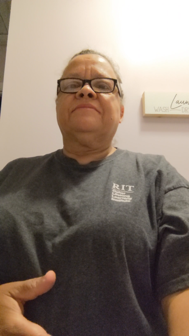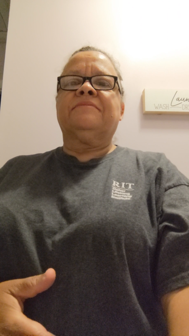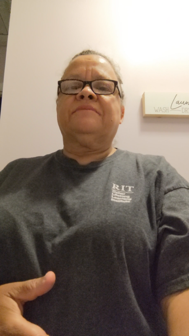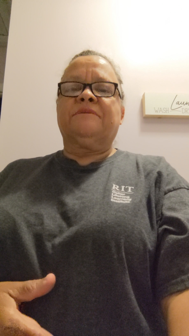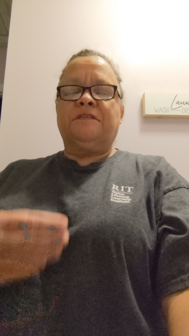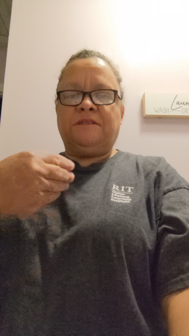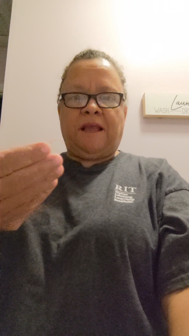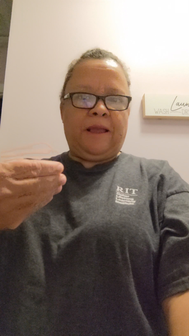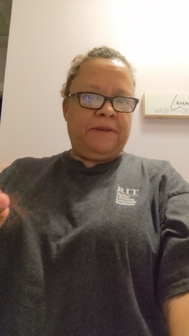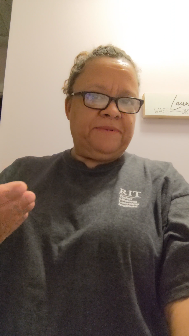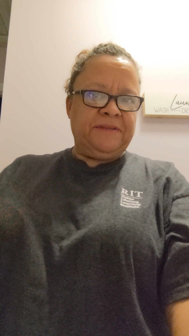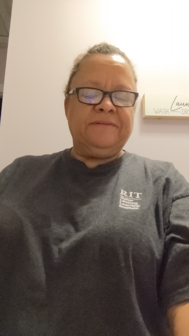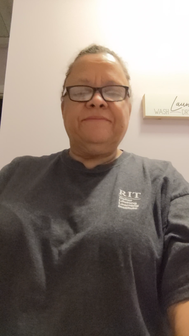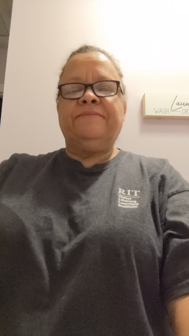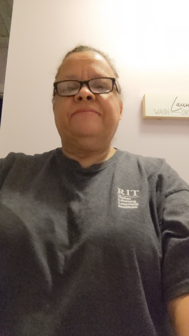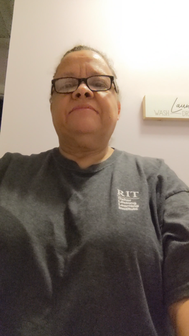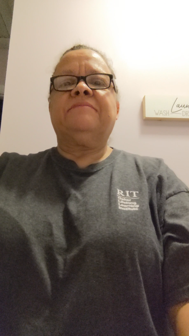shopping